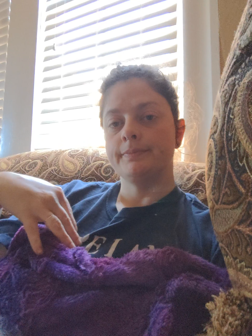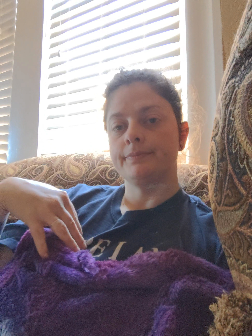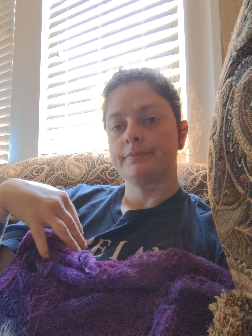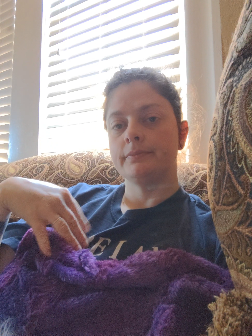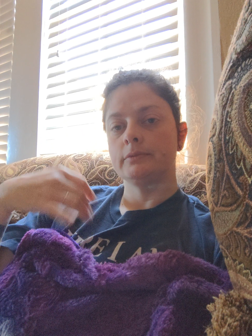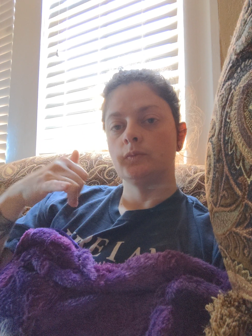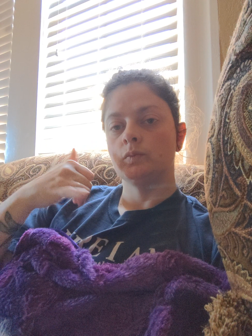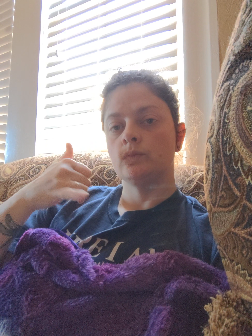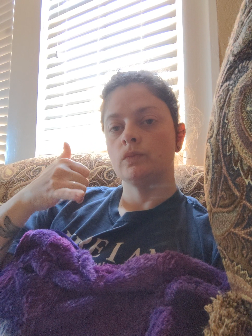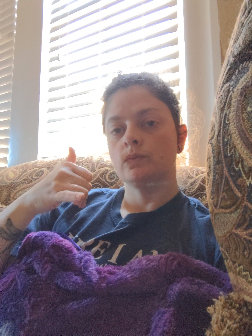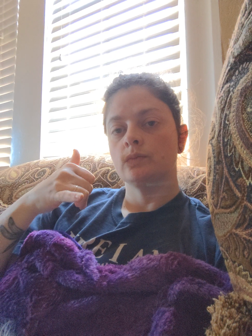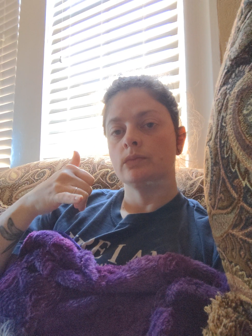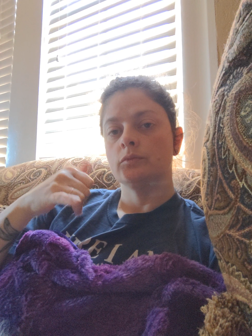yellow